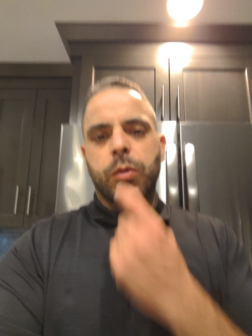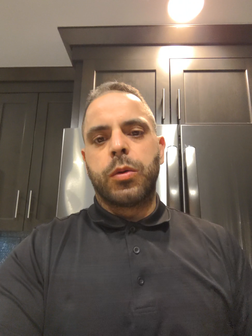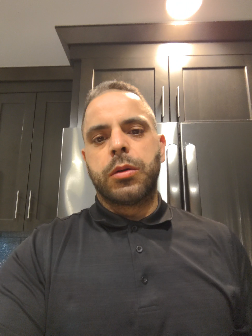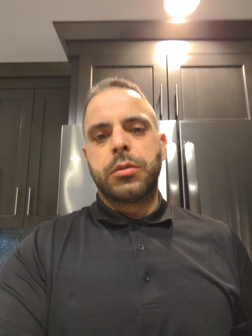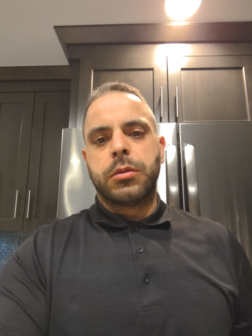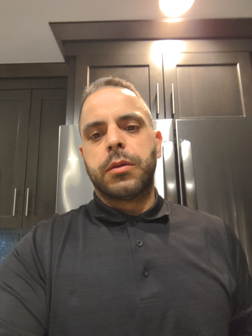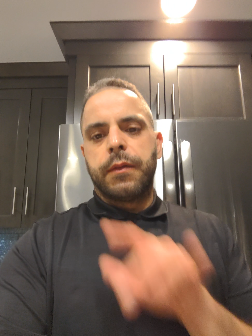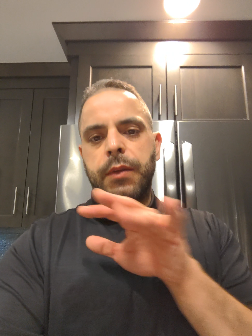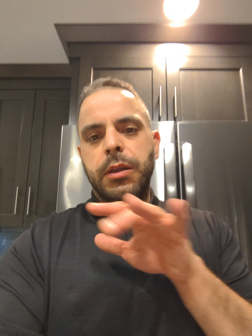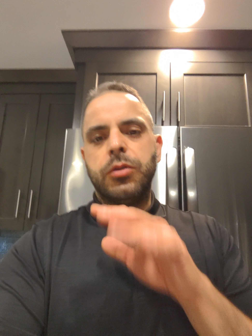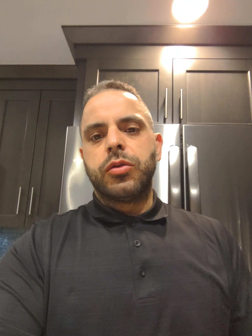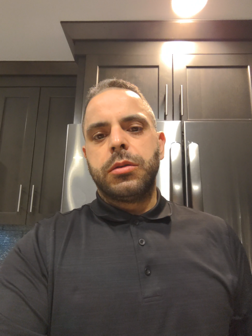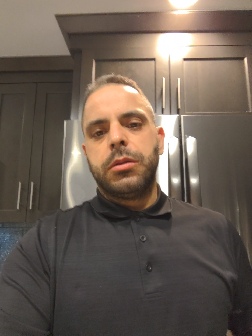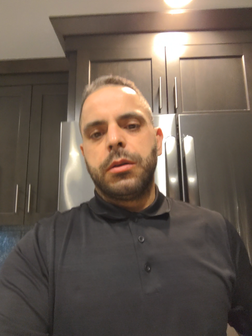finger